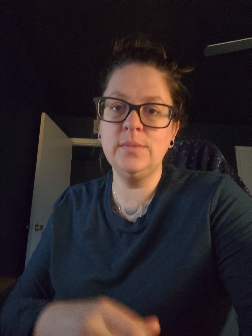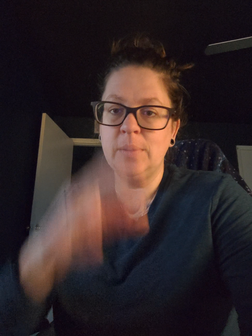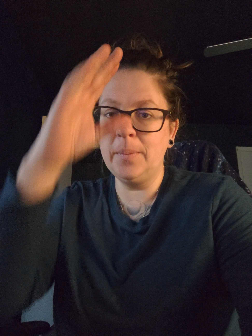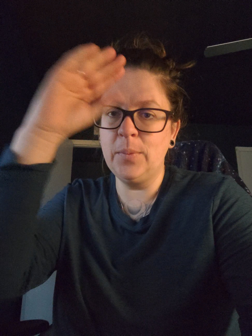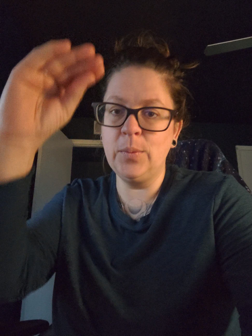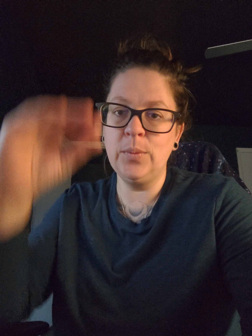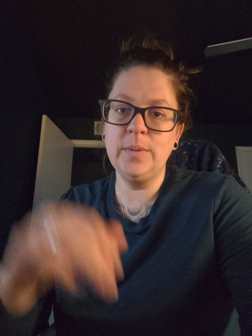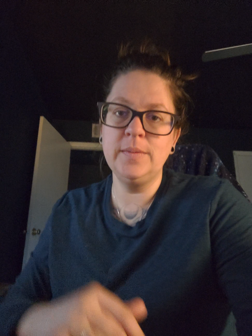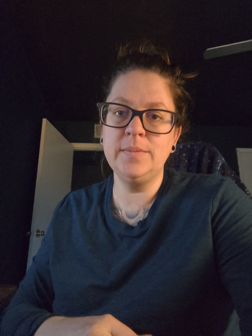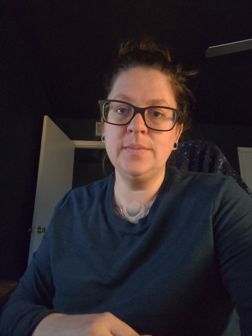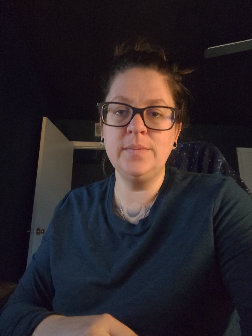boy